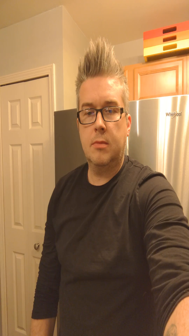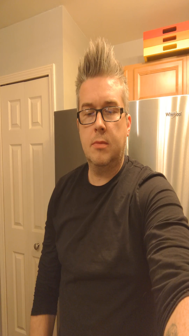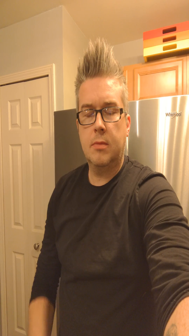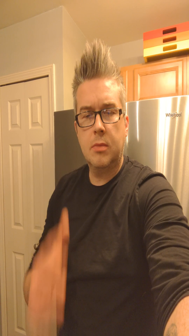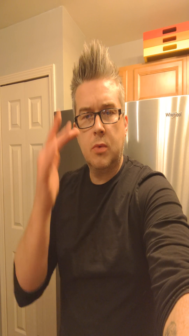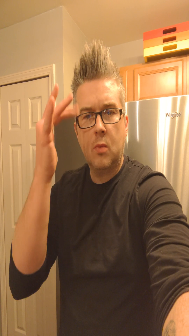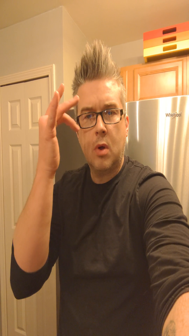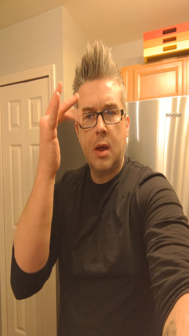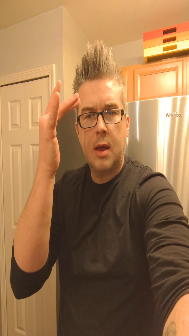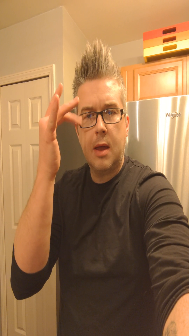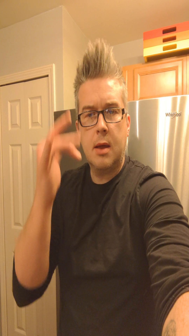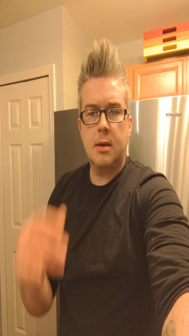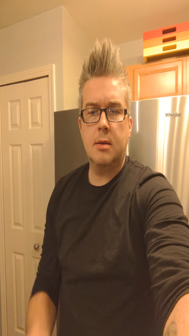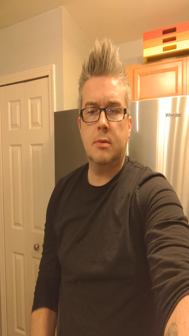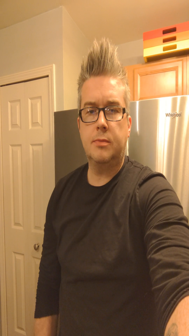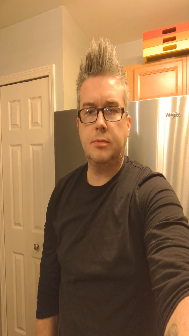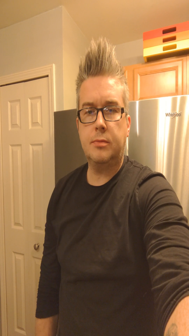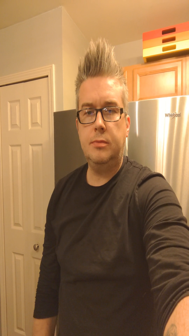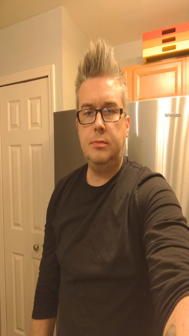why